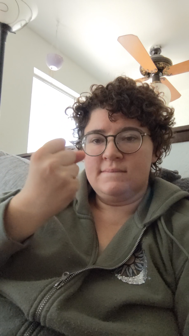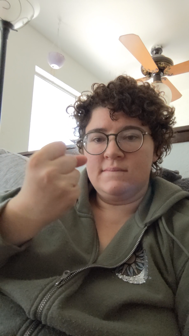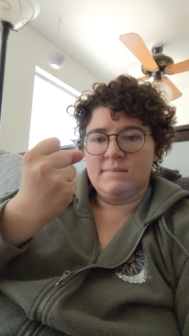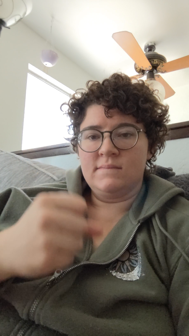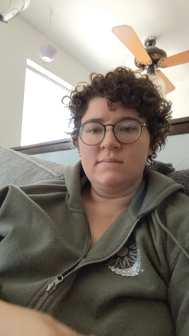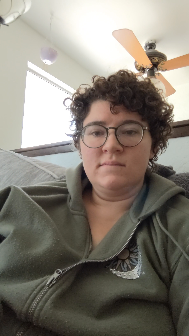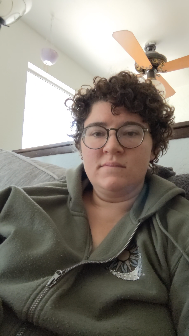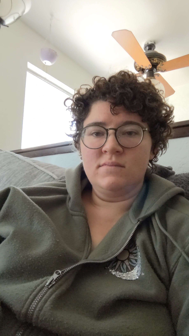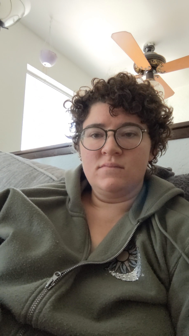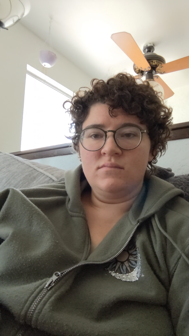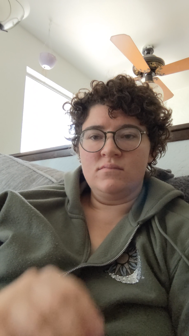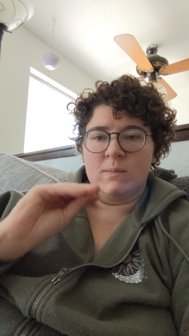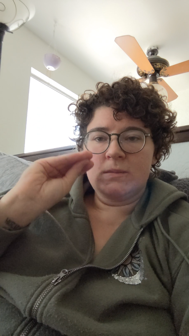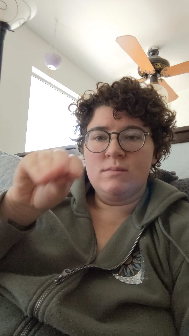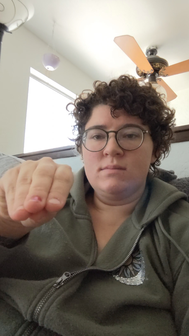put